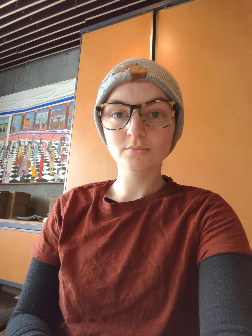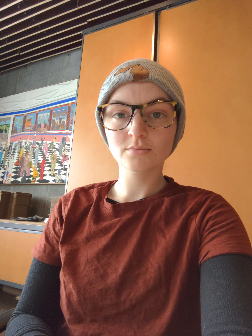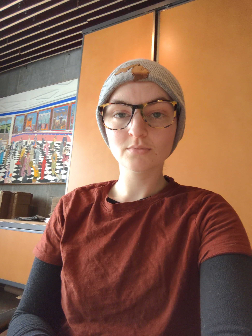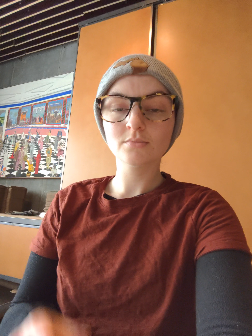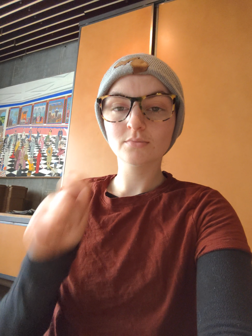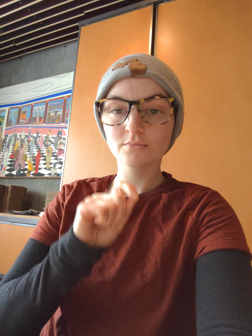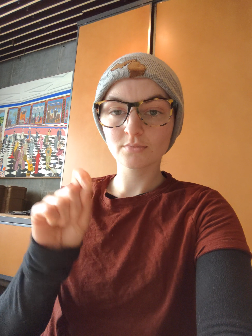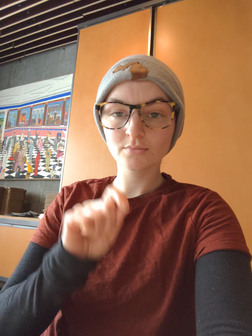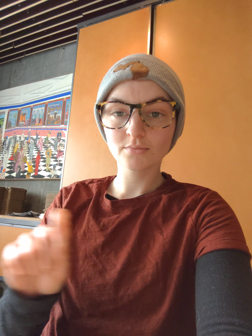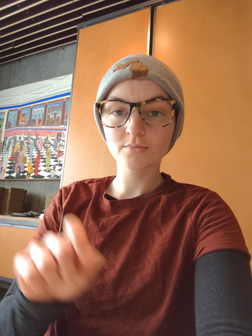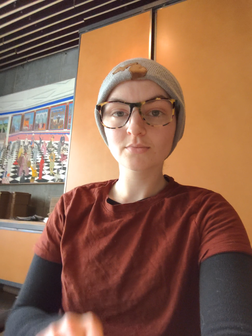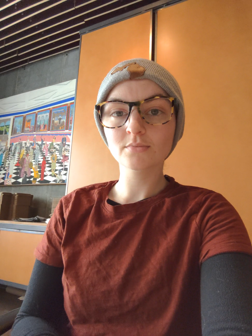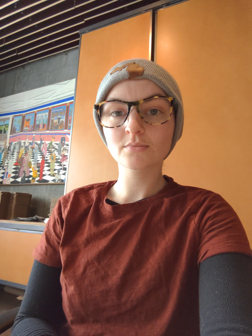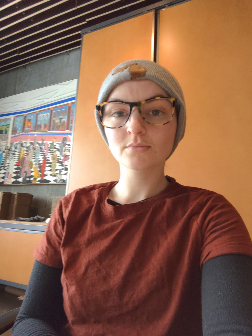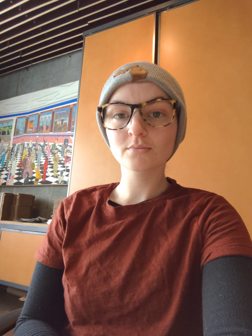pen